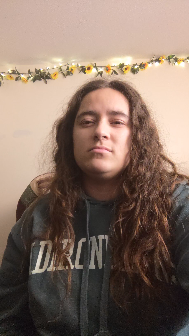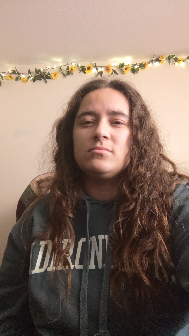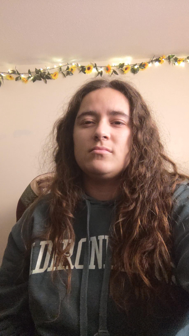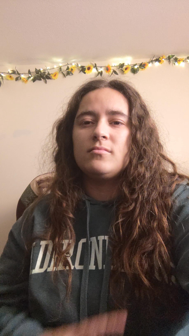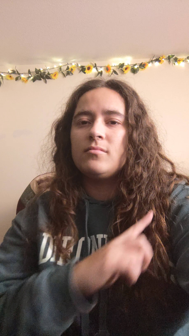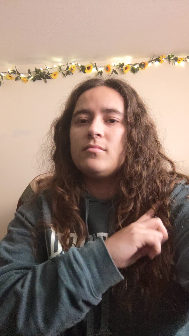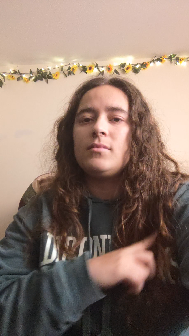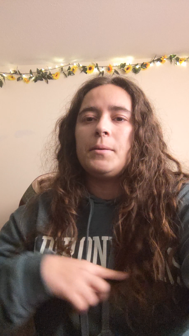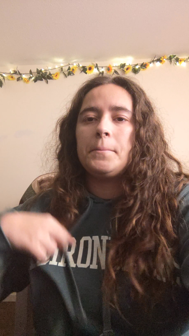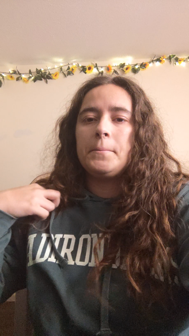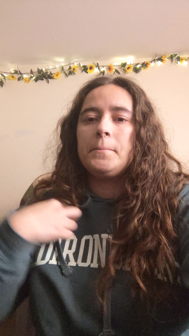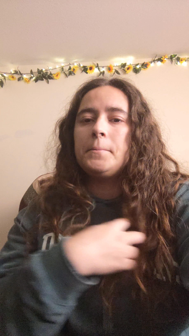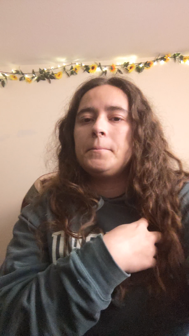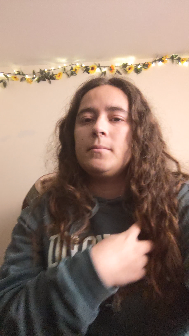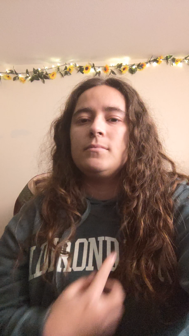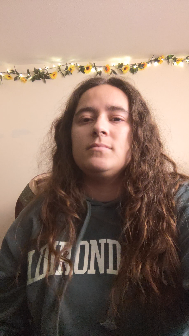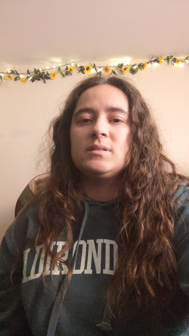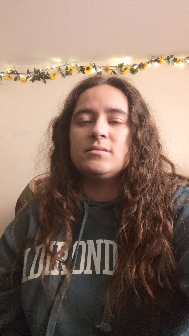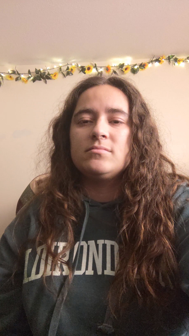bib